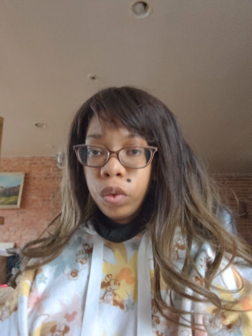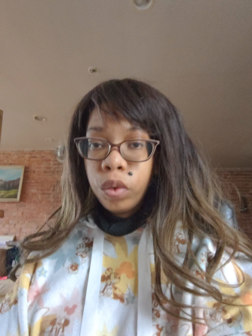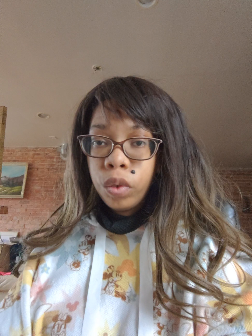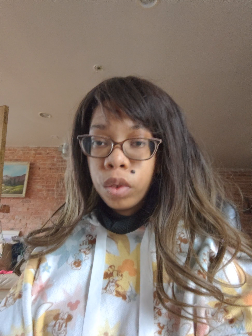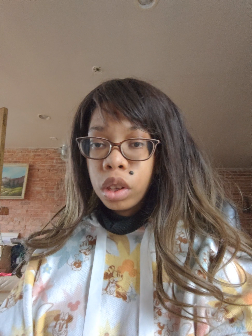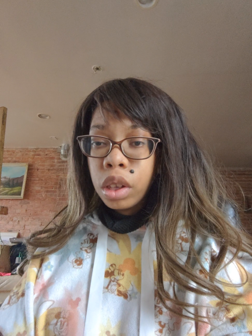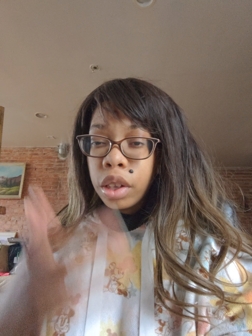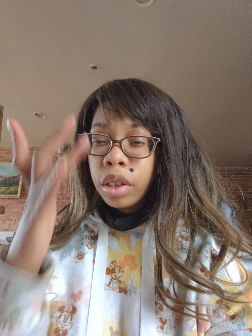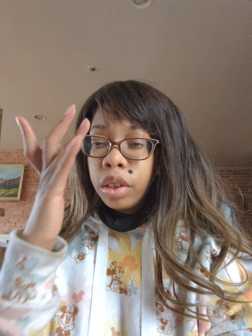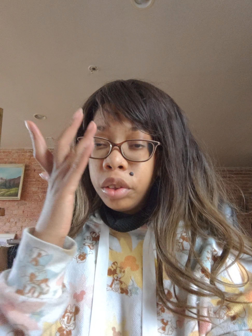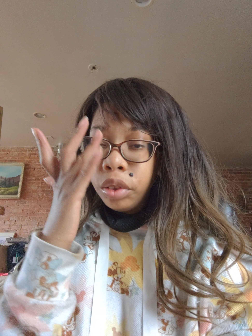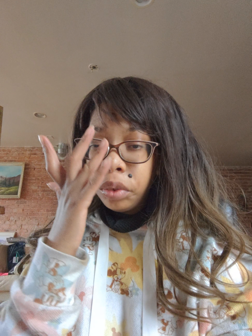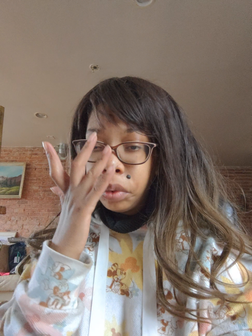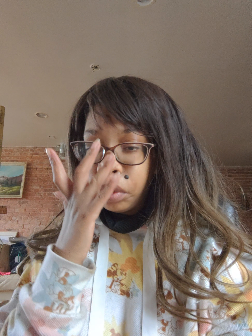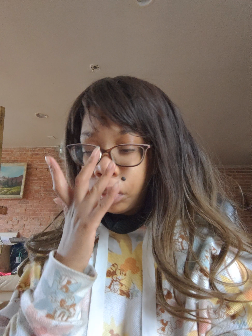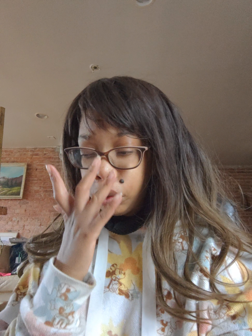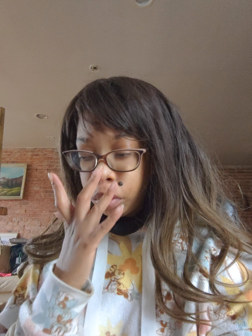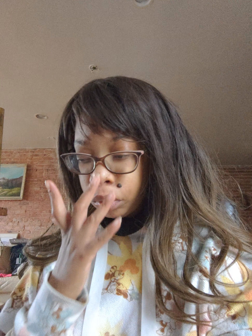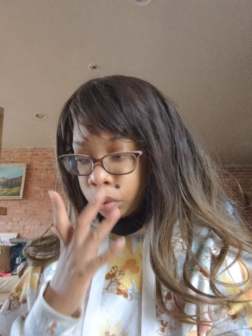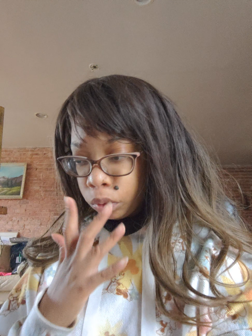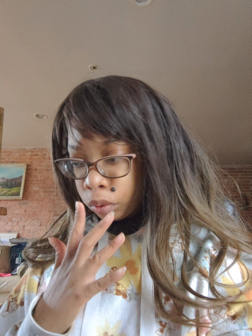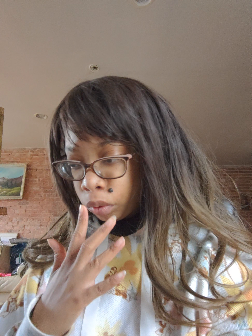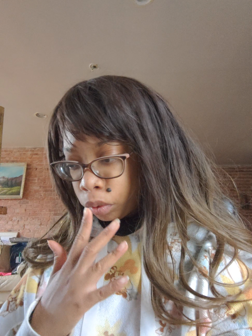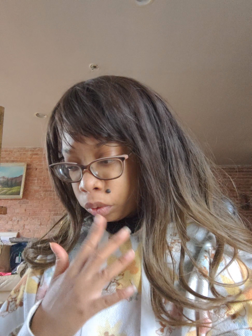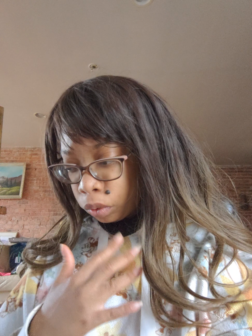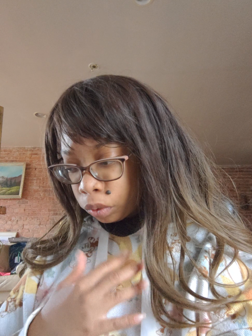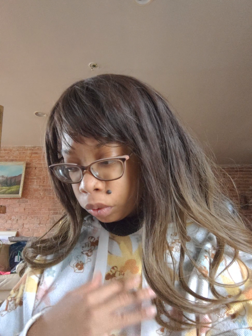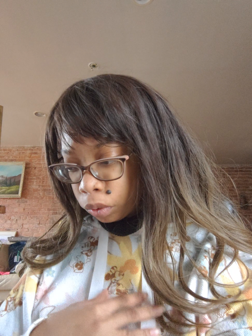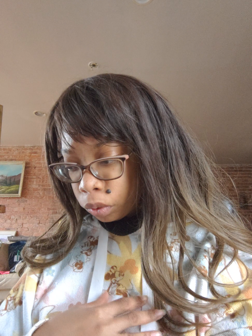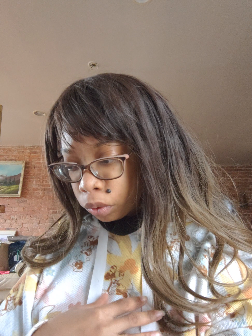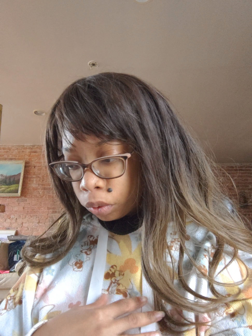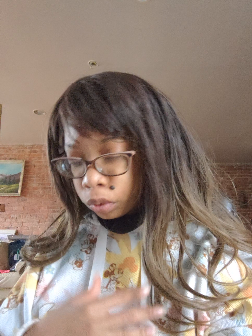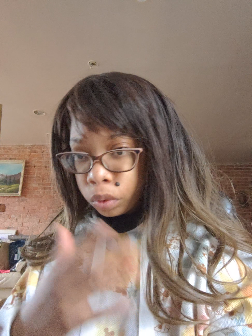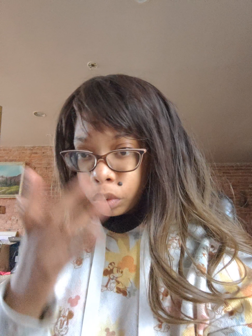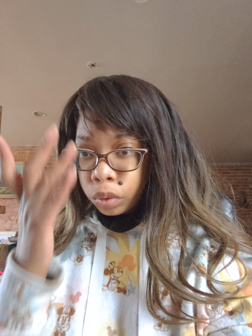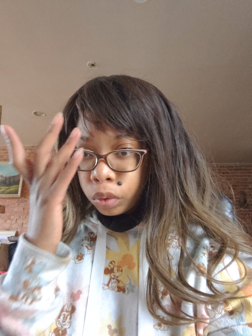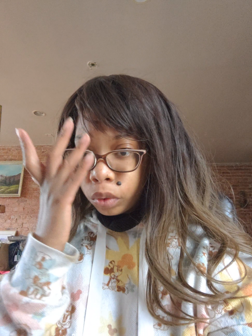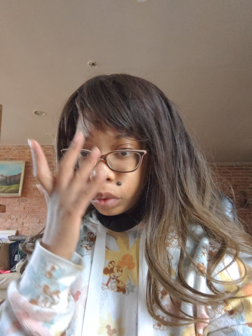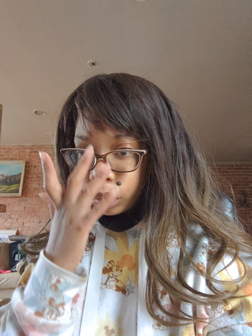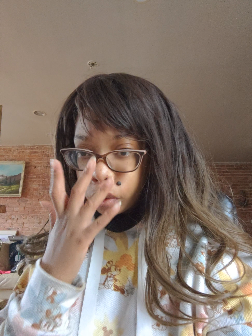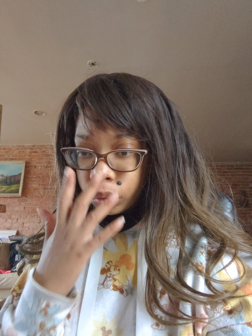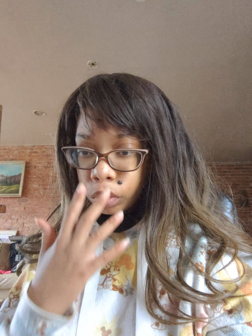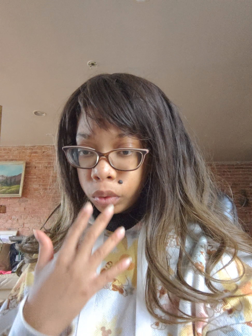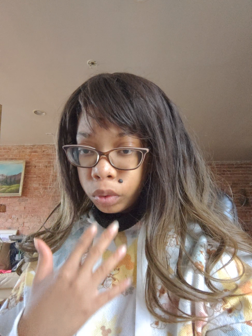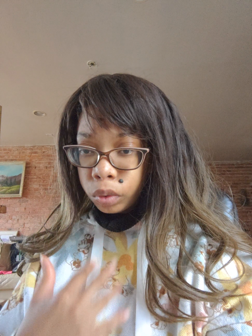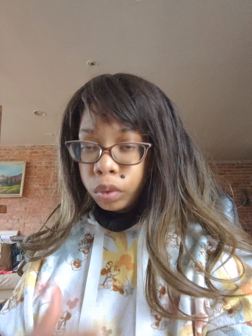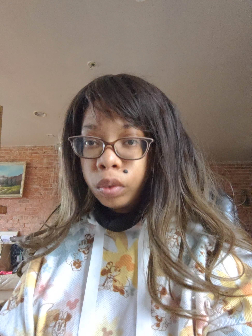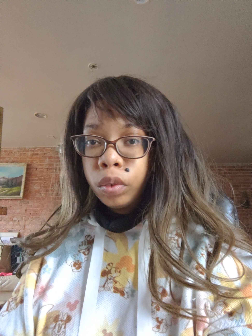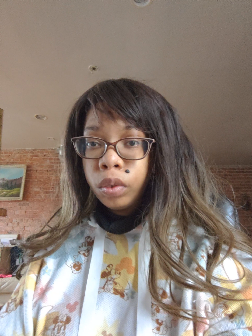sad